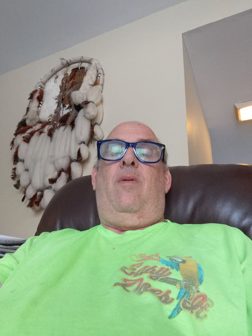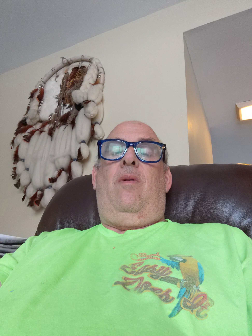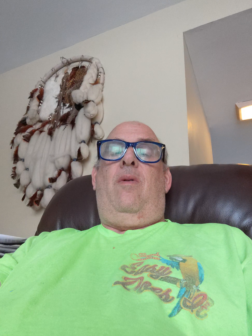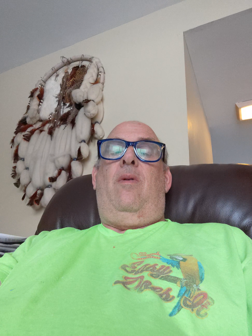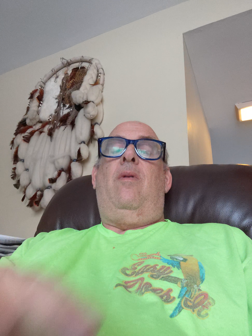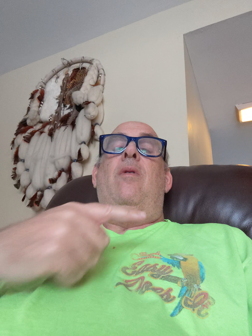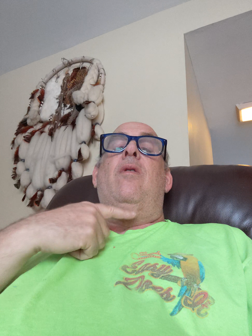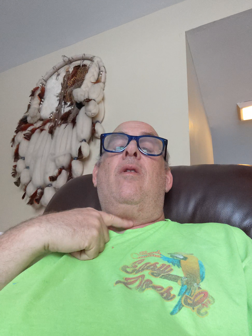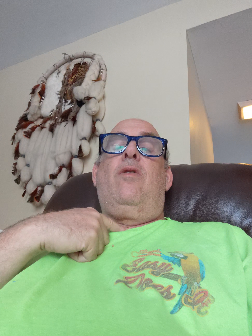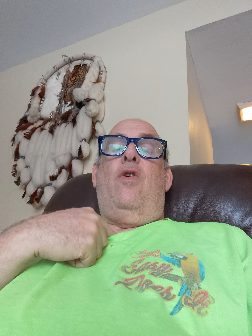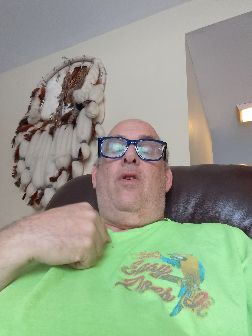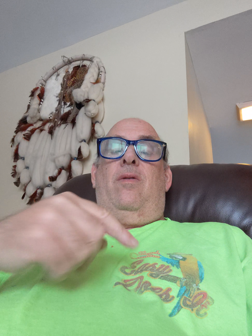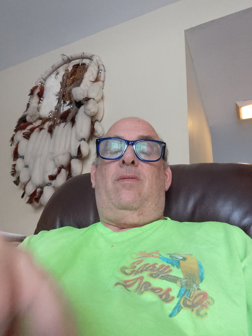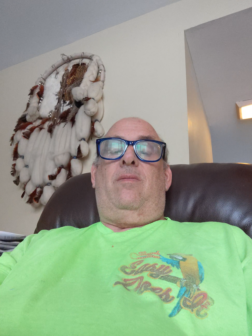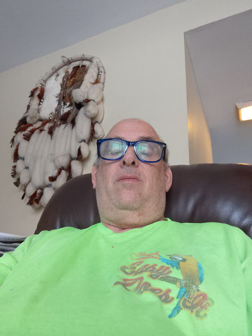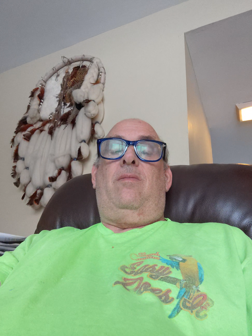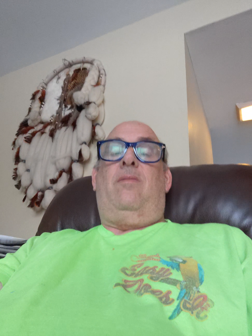thirsty